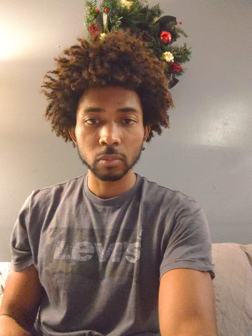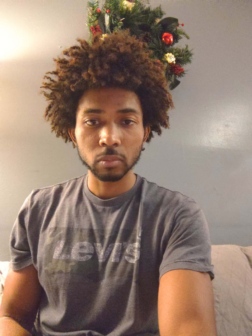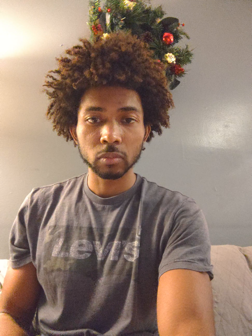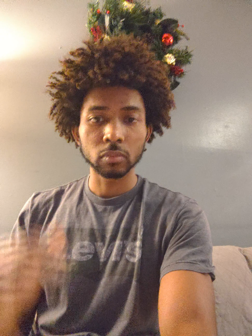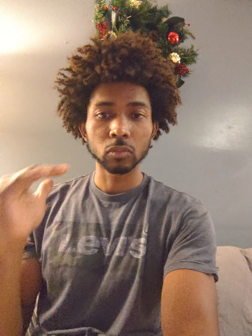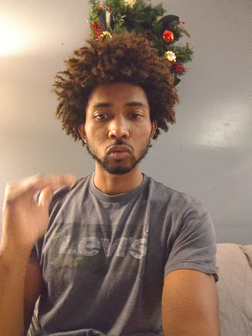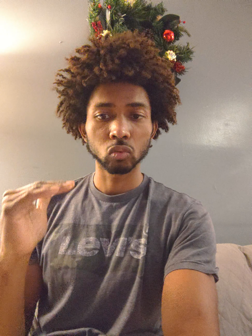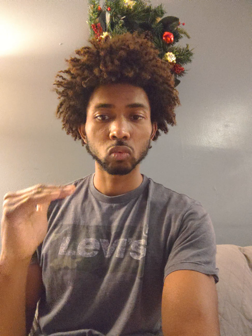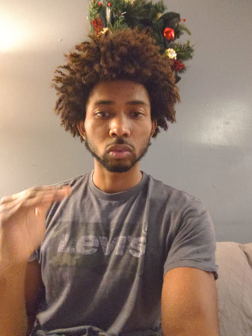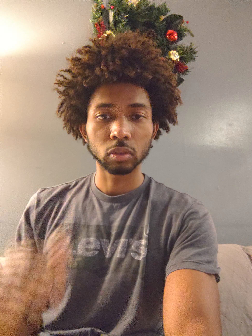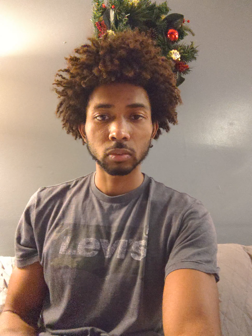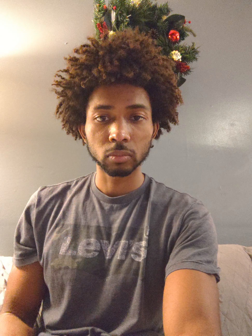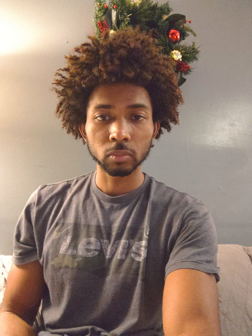child